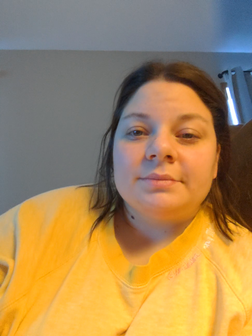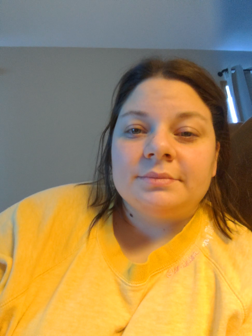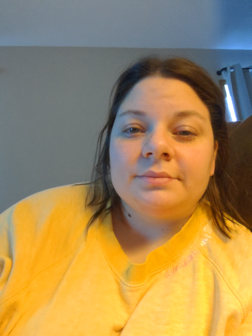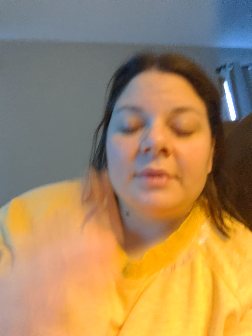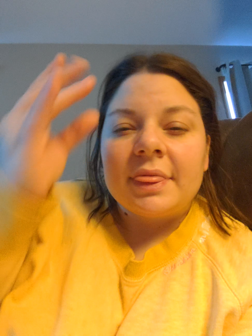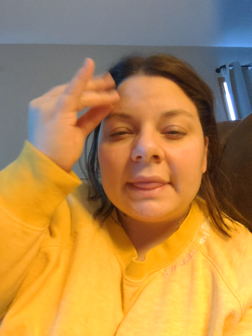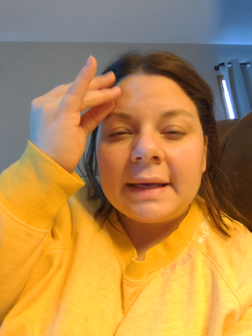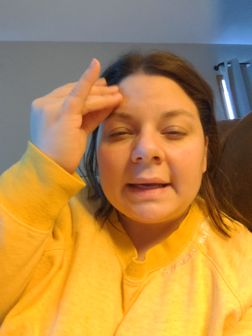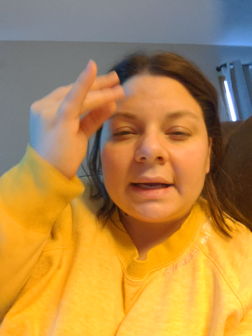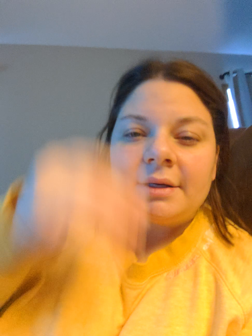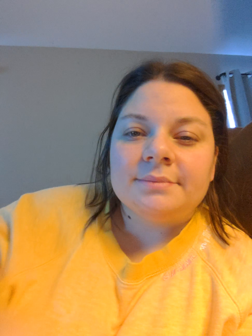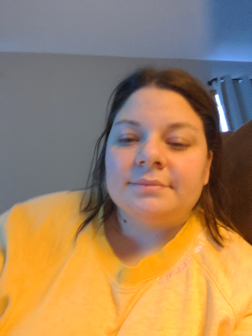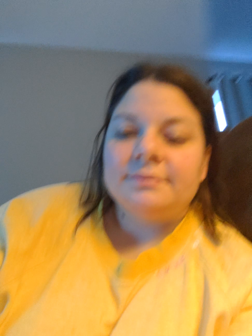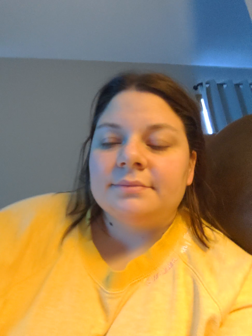think